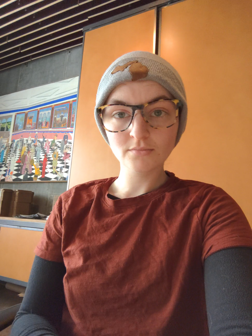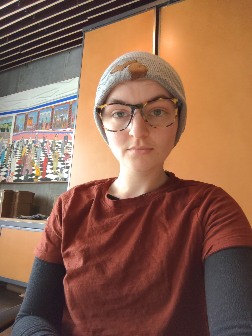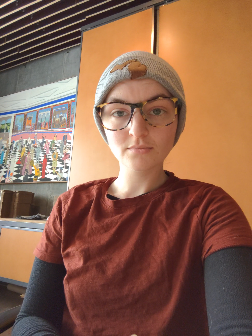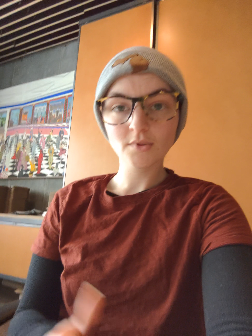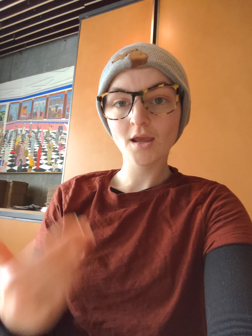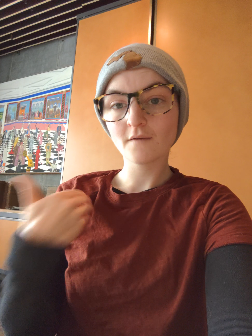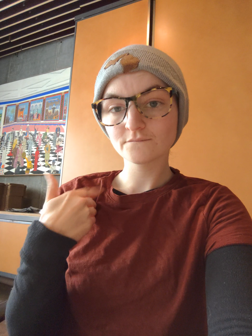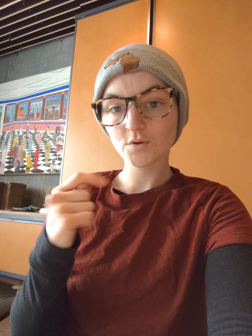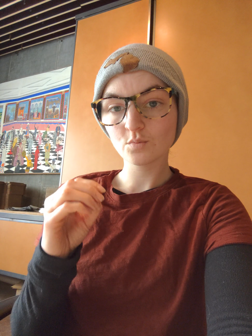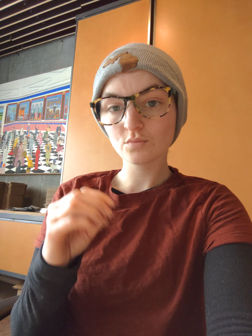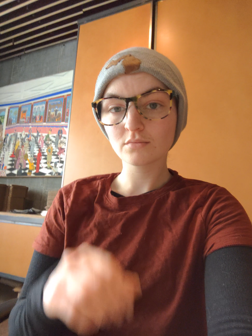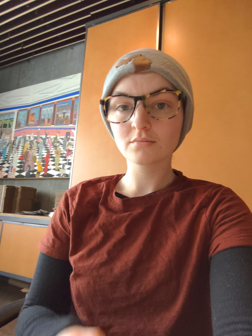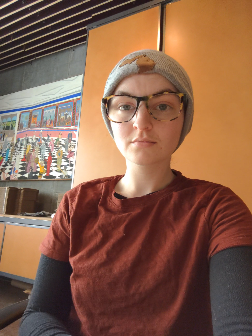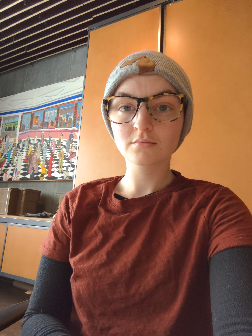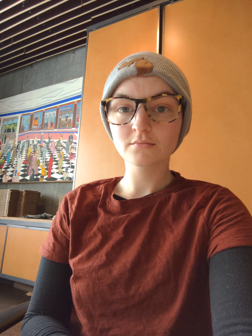have to